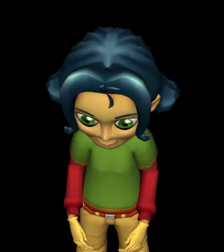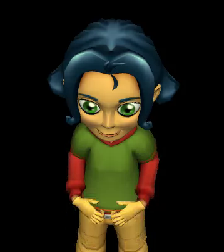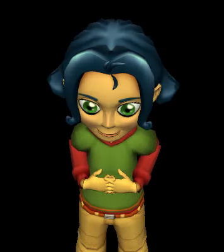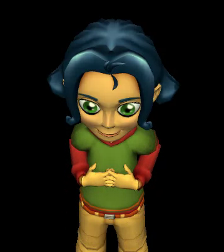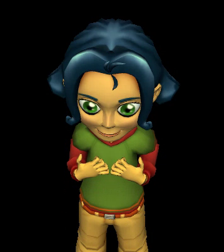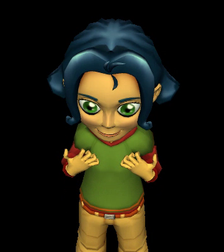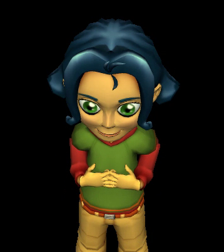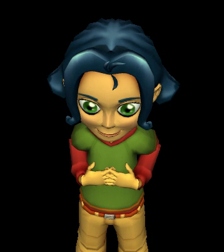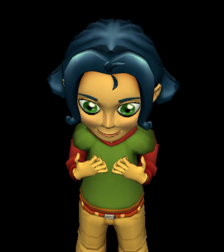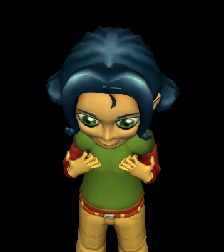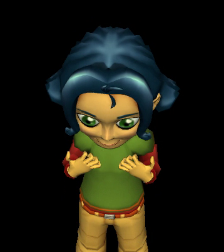غاضب